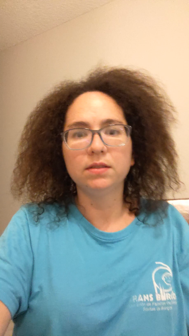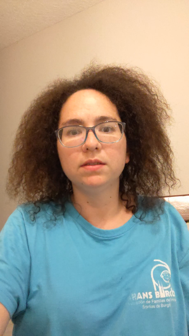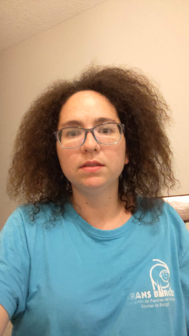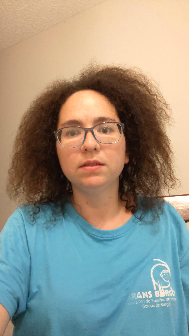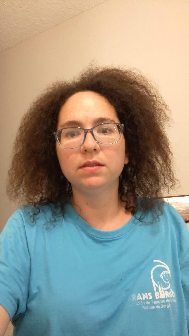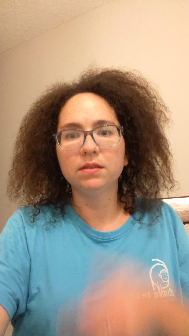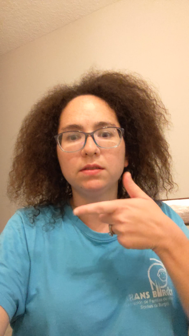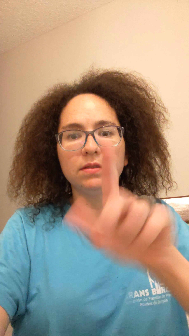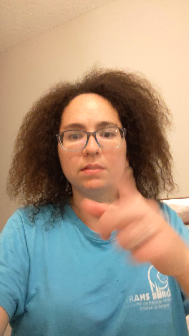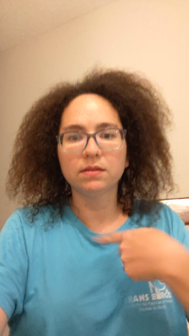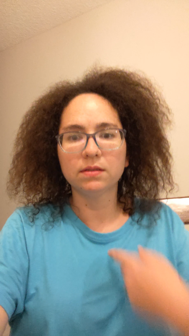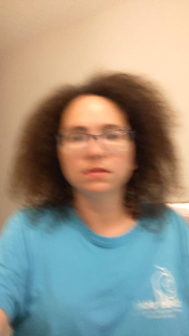let me